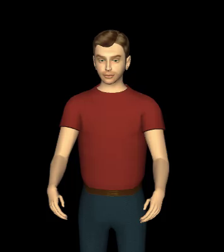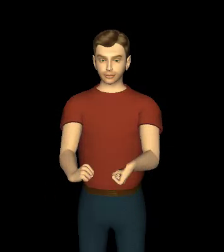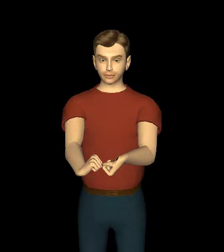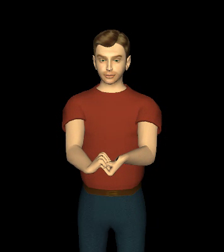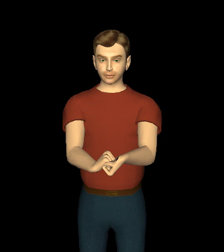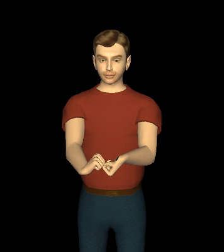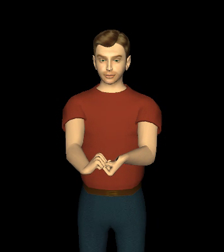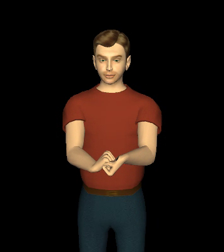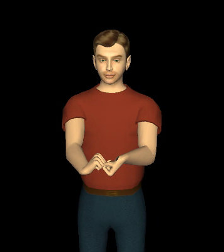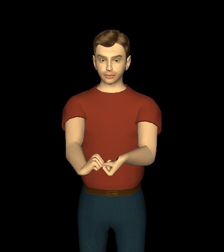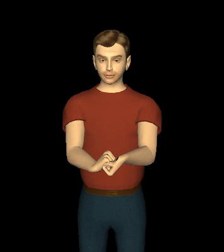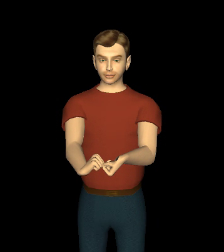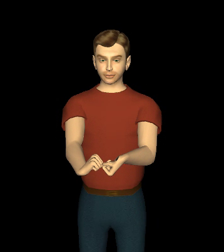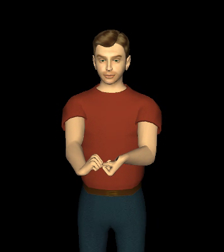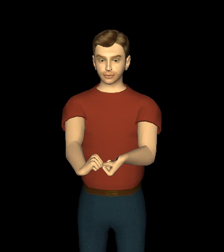يغسل